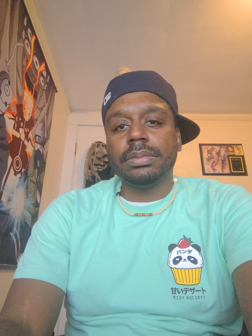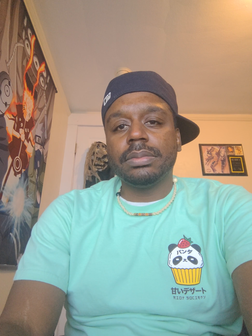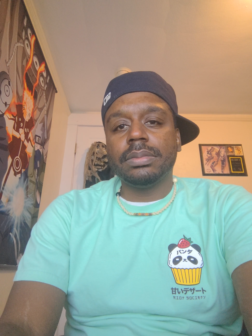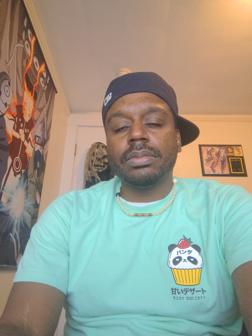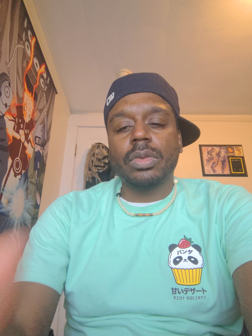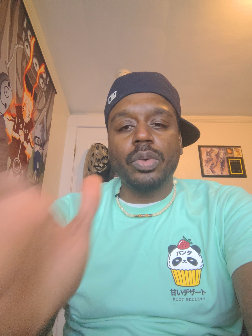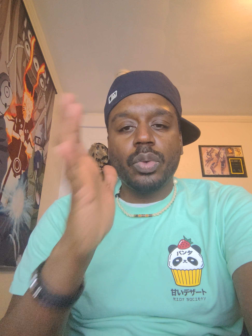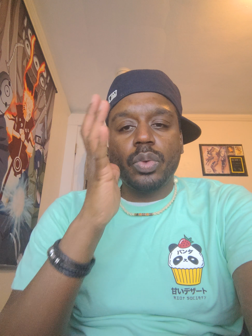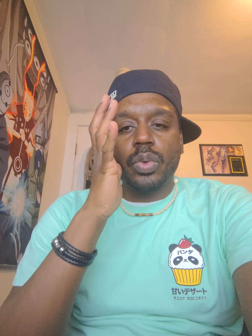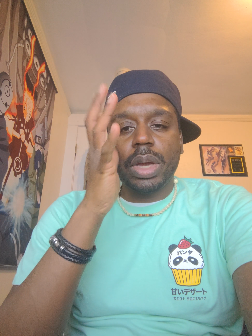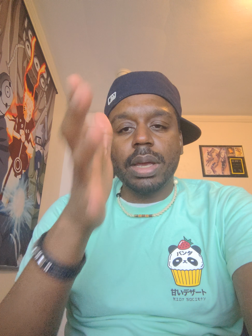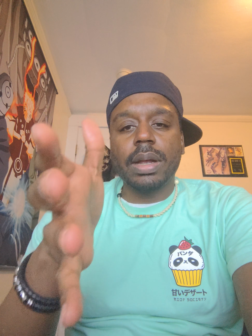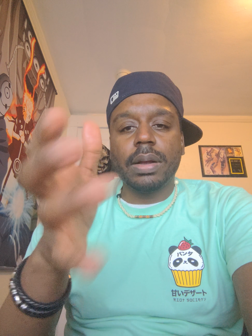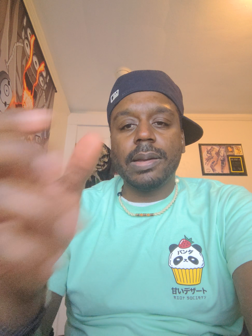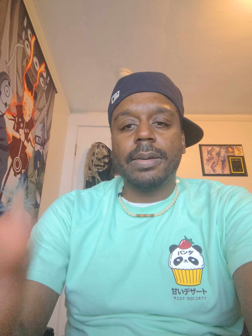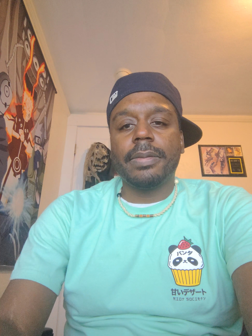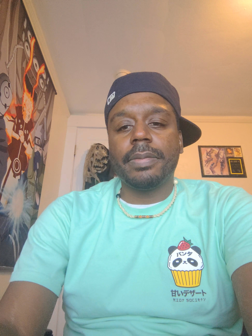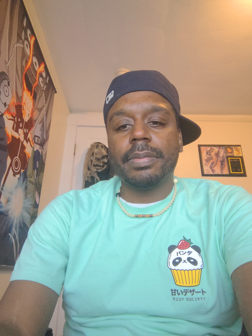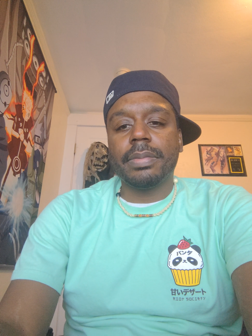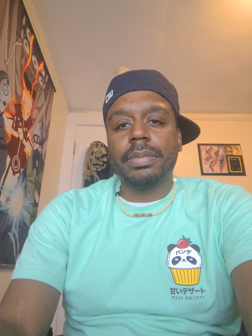will